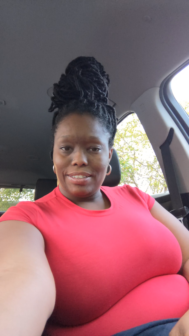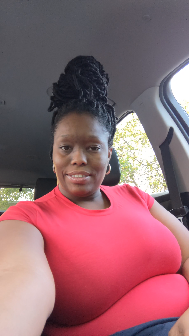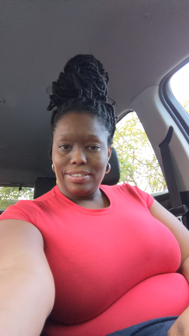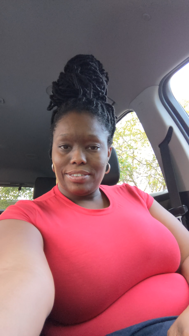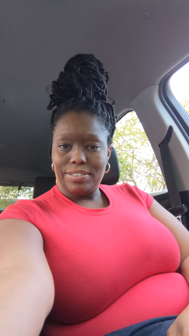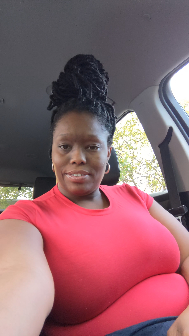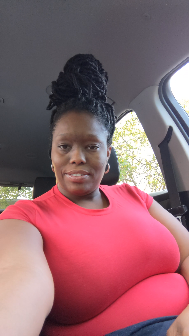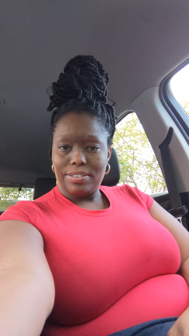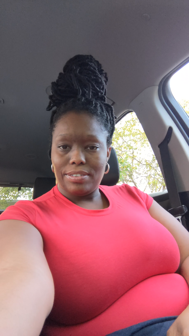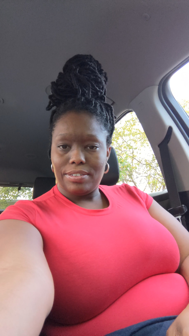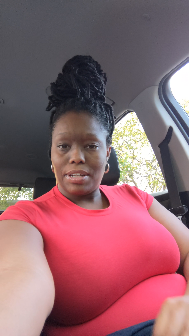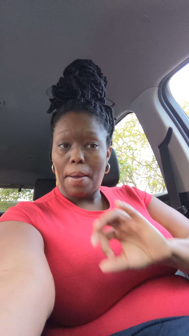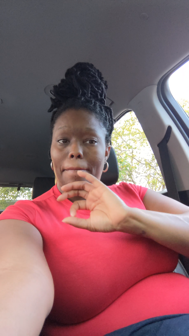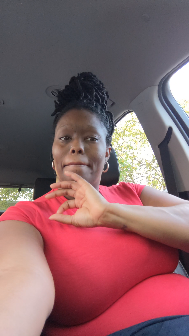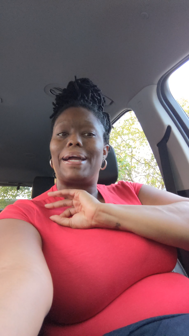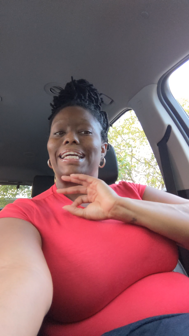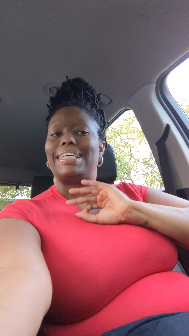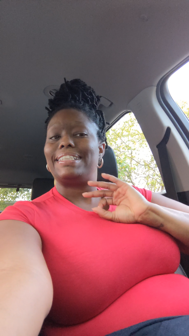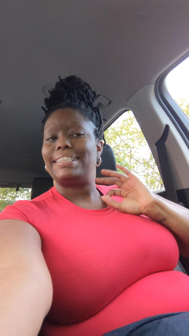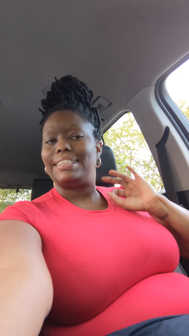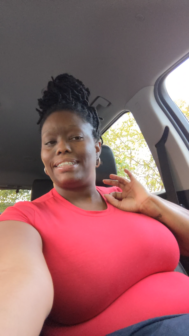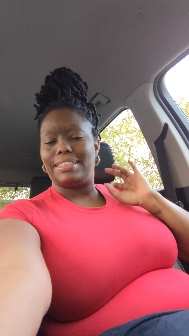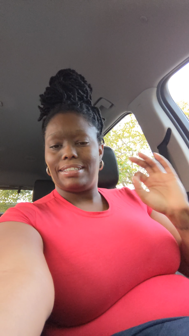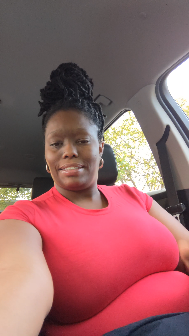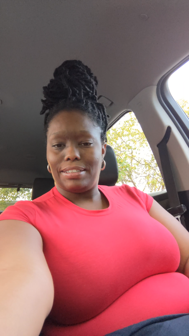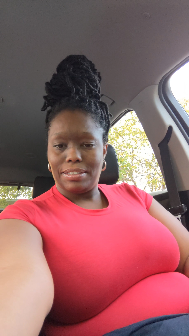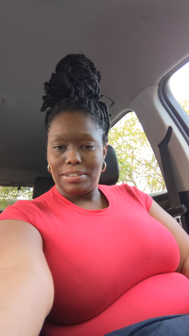beads